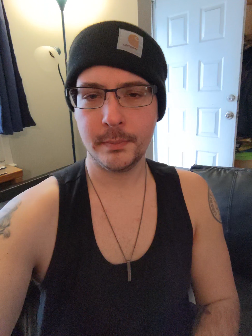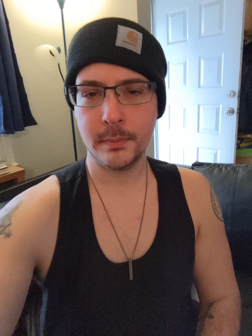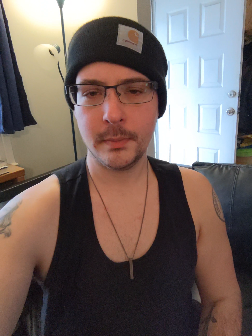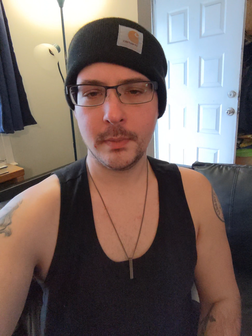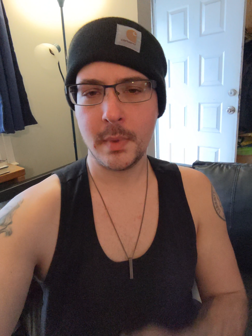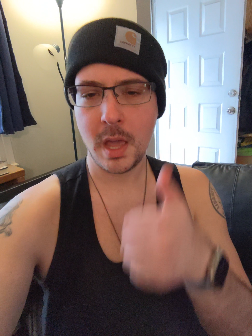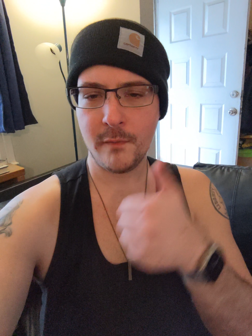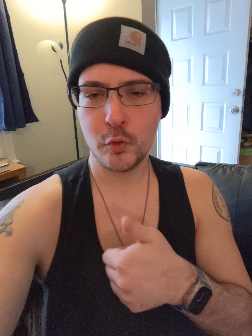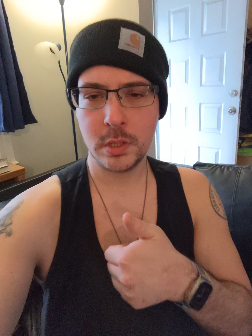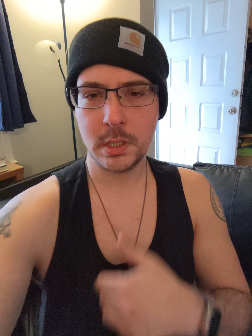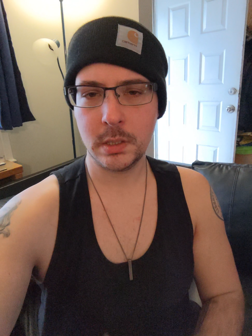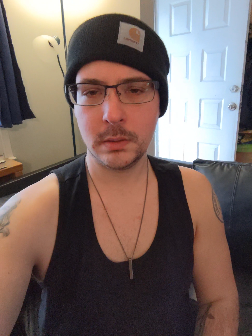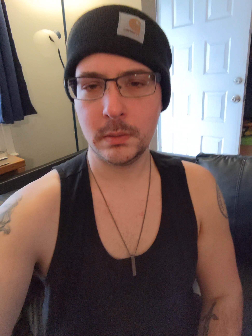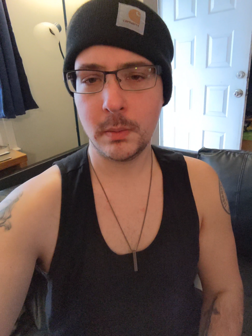every